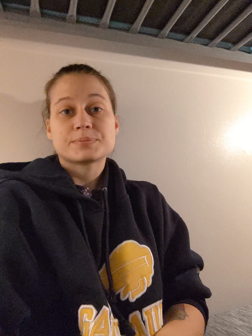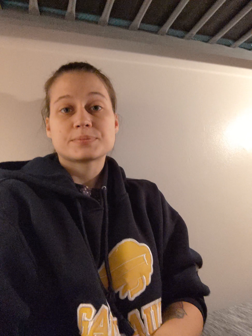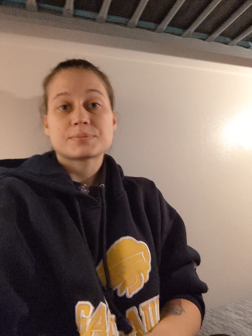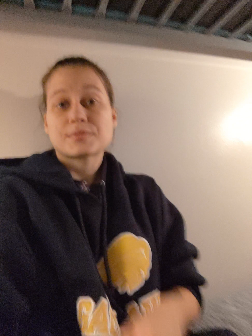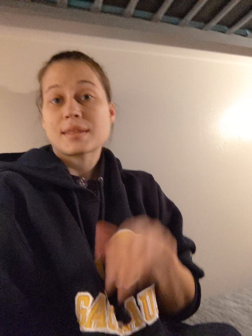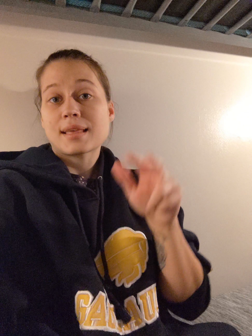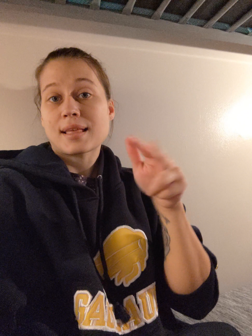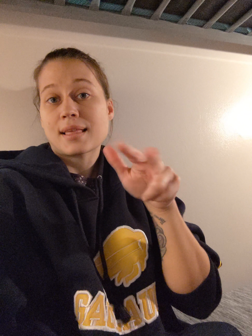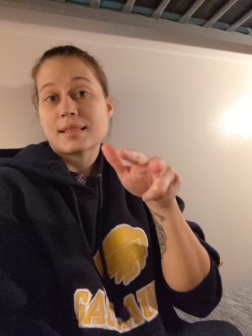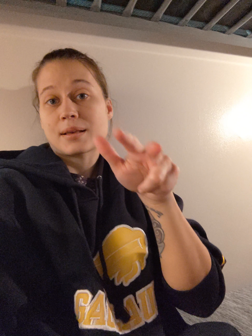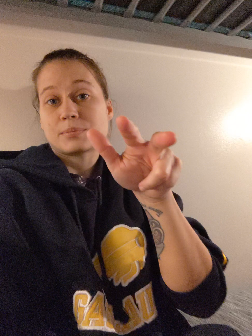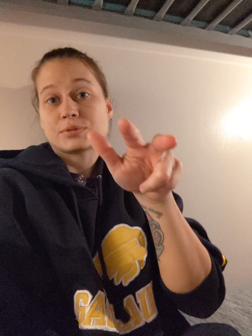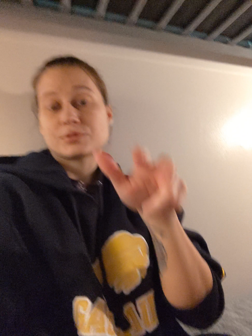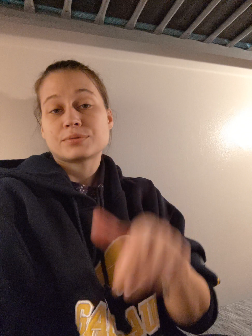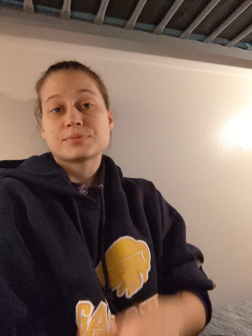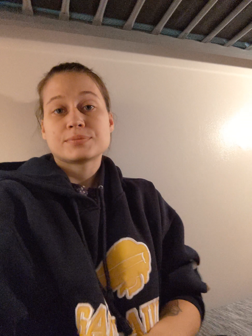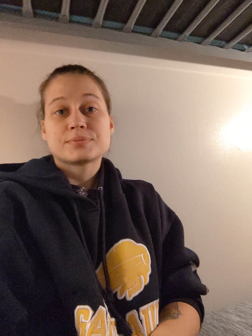helicopter